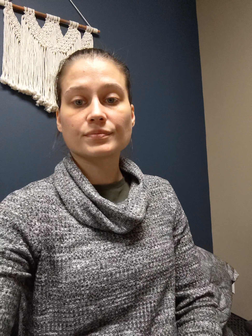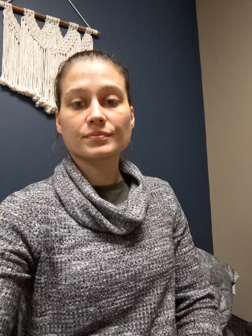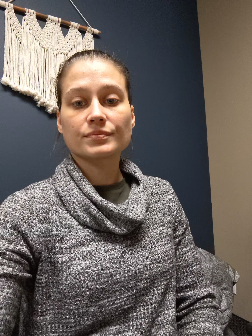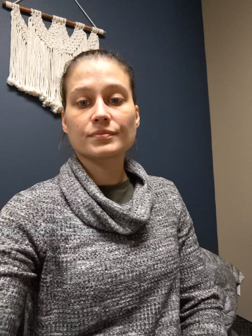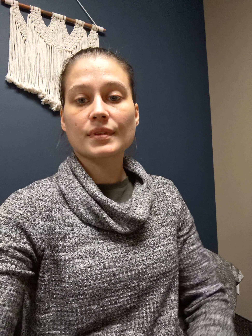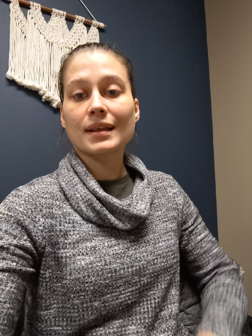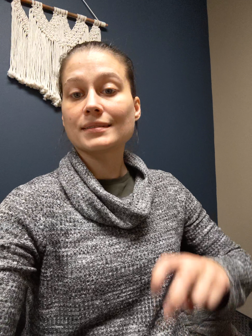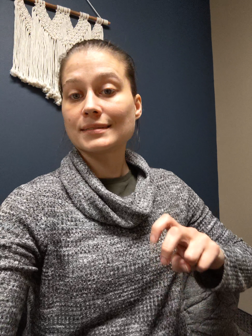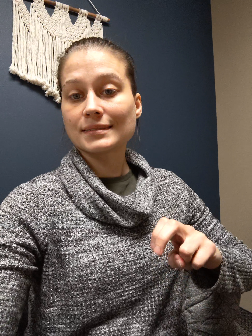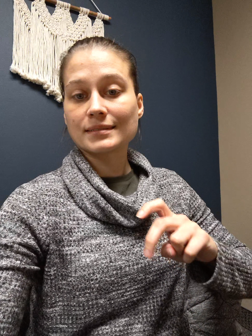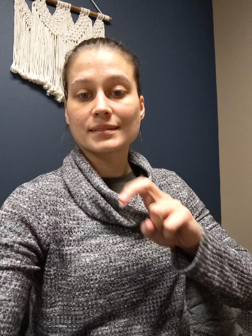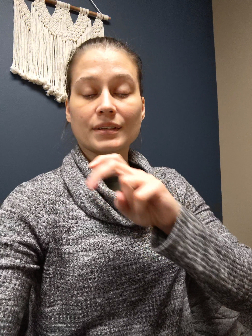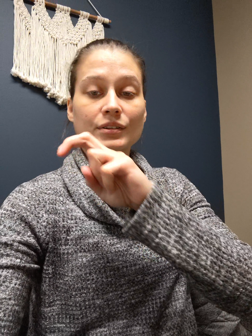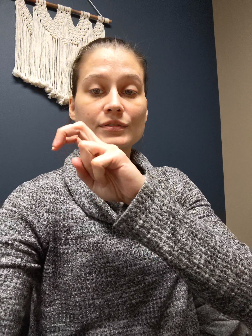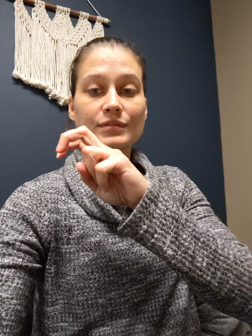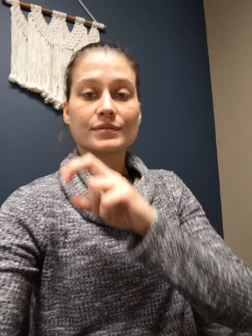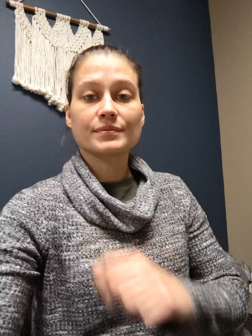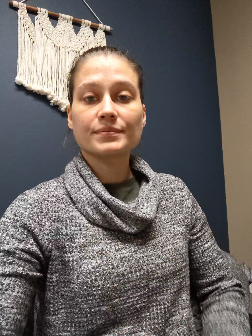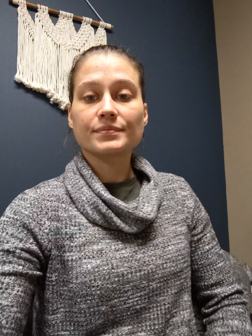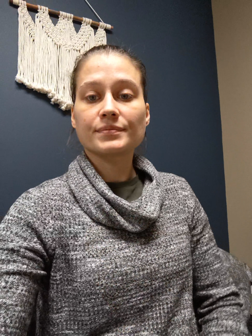stairs